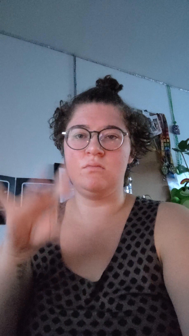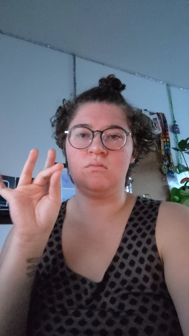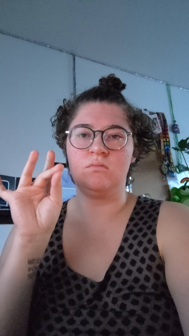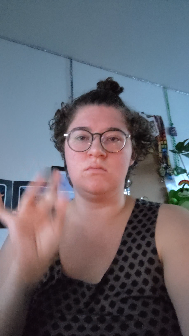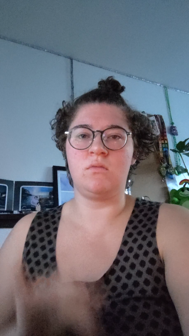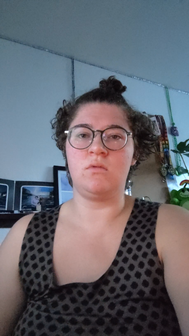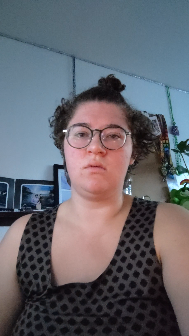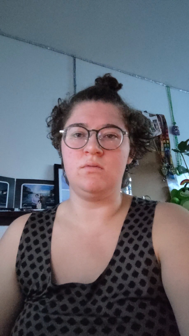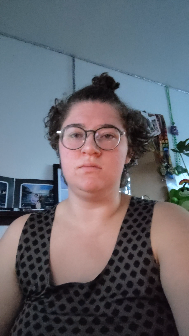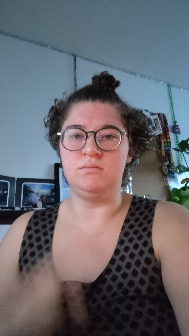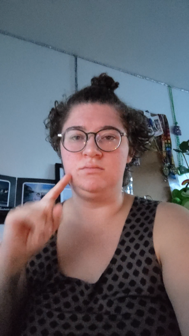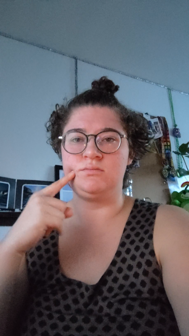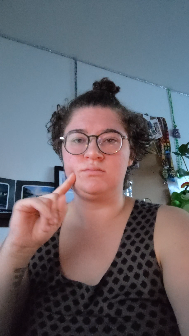candy